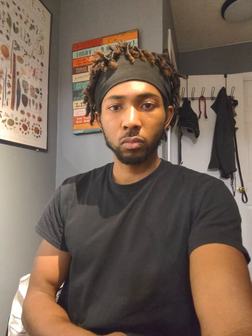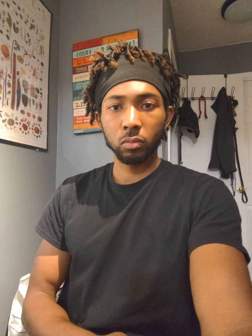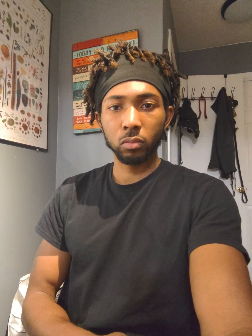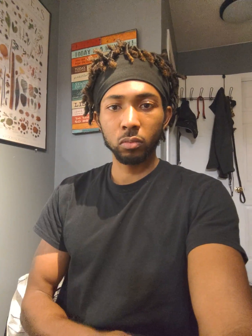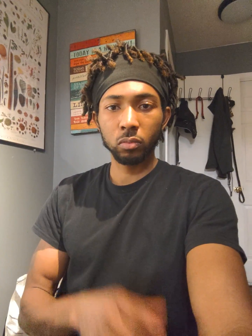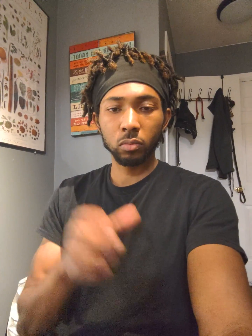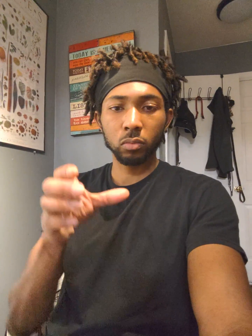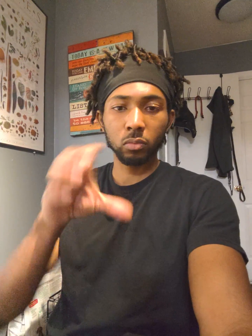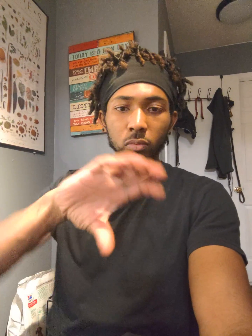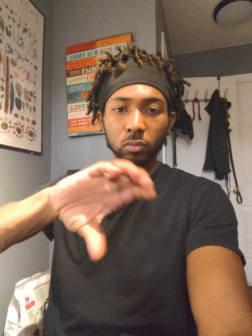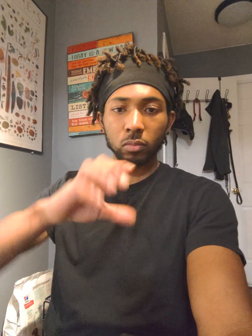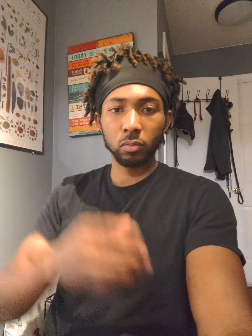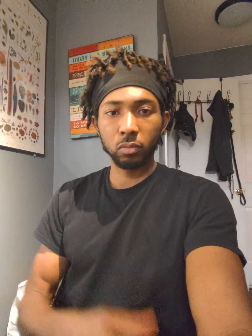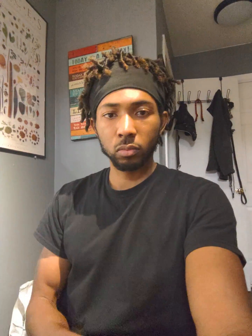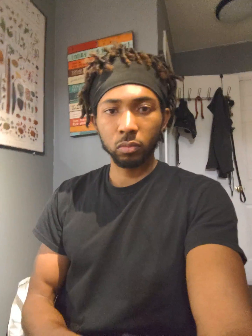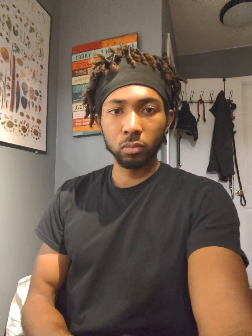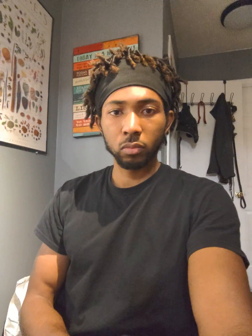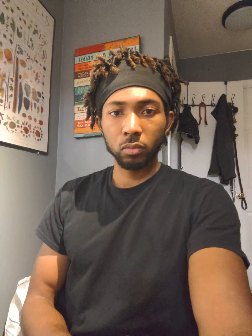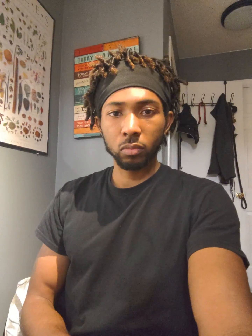pour